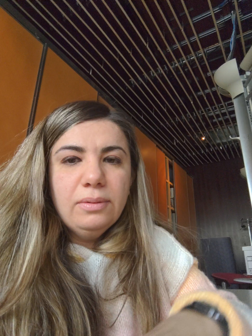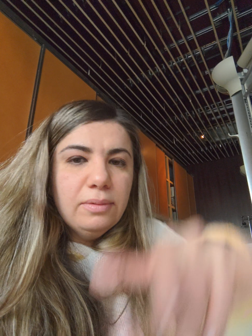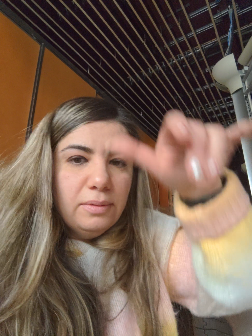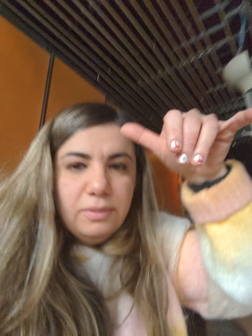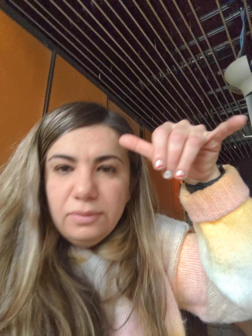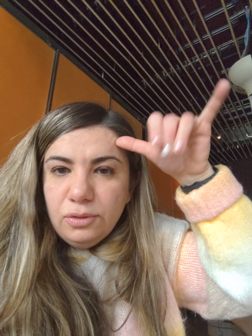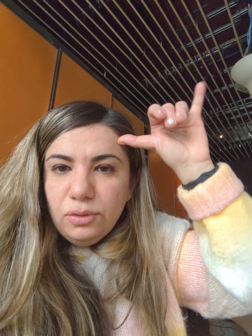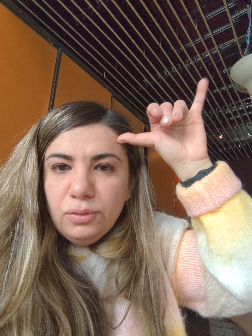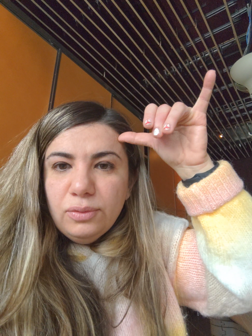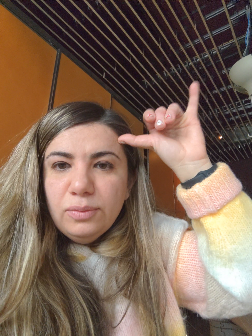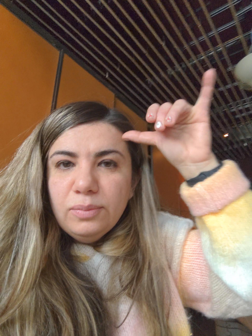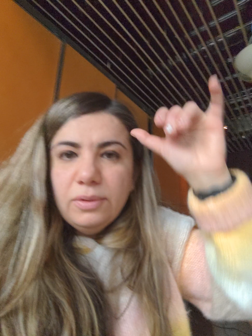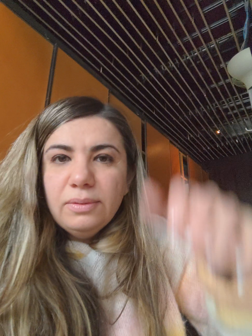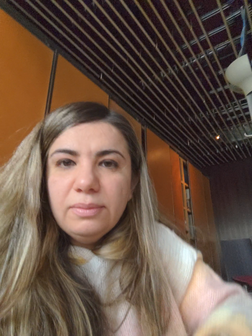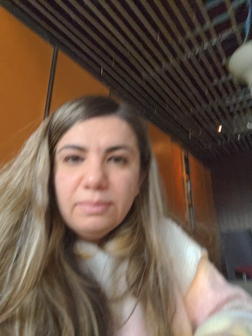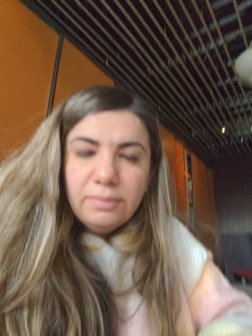cow